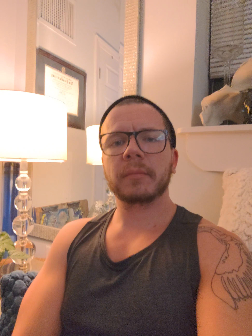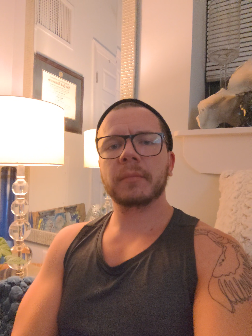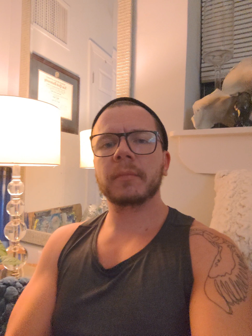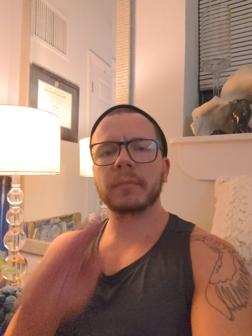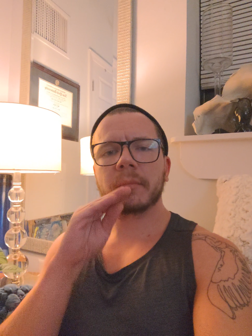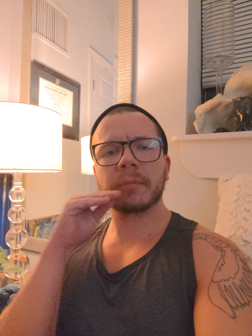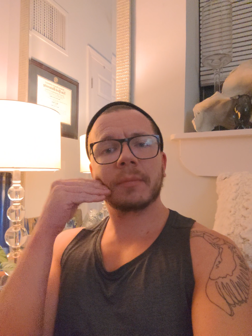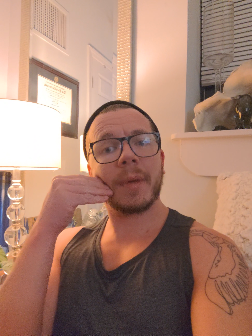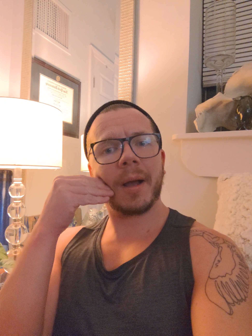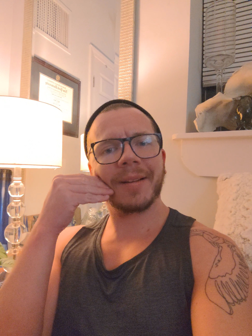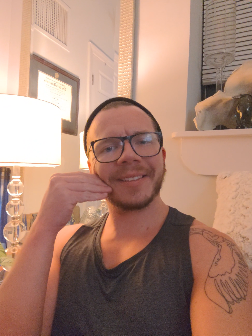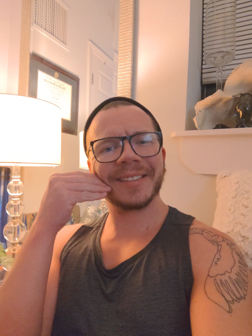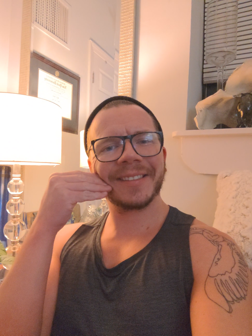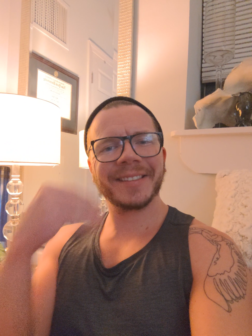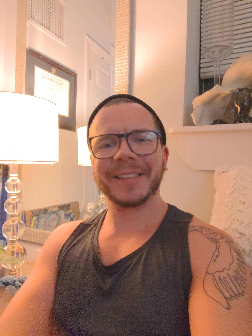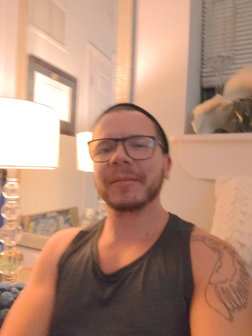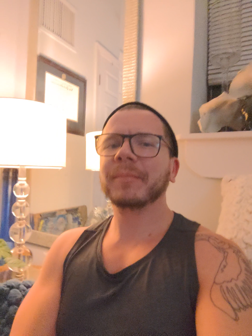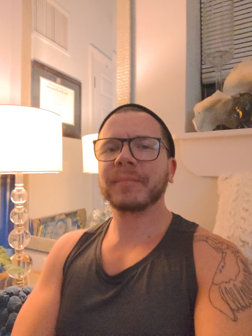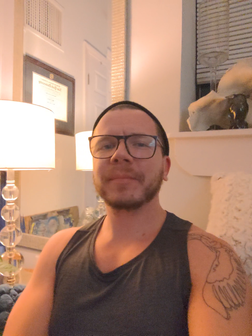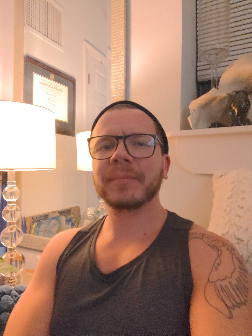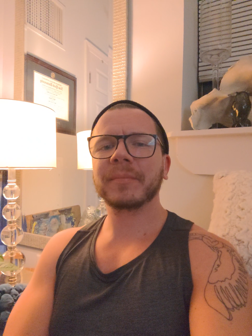smile